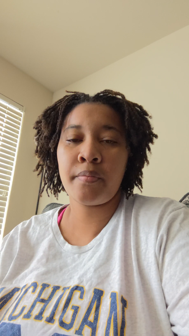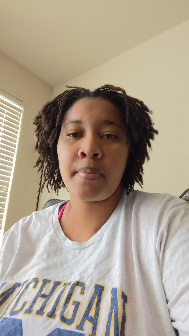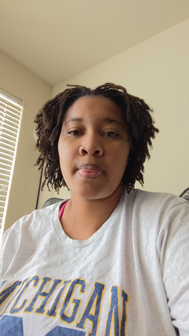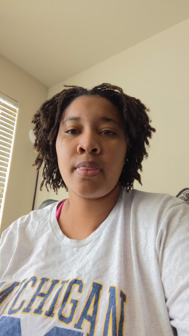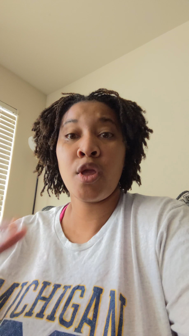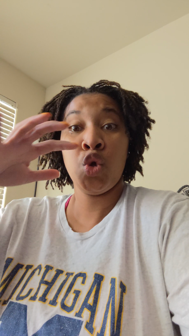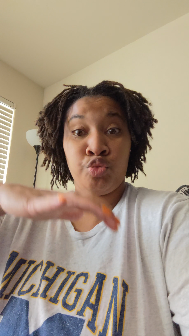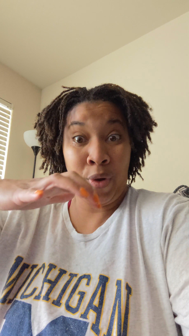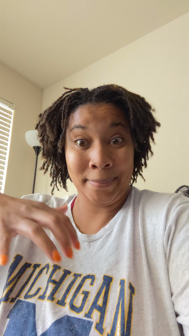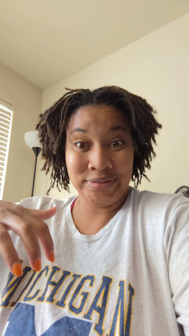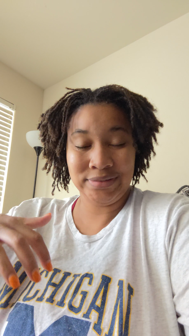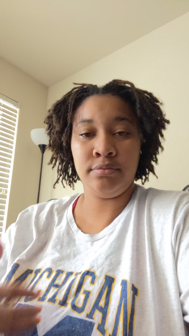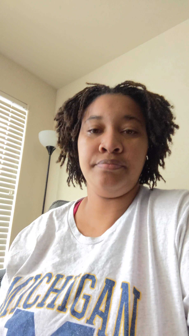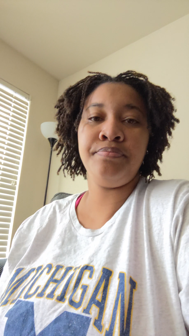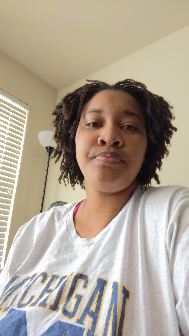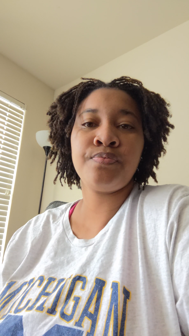grapes